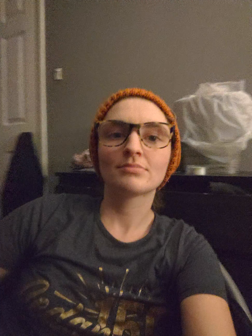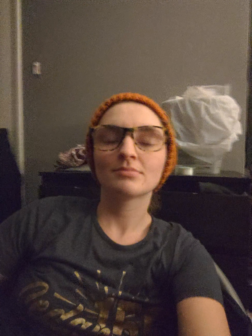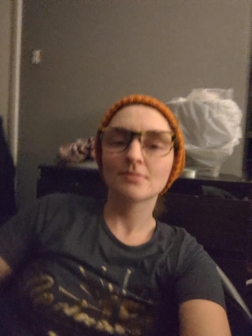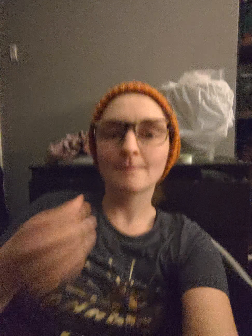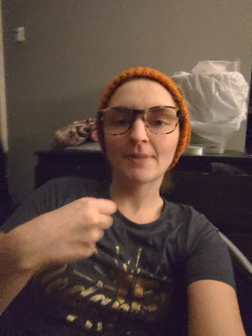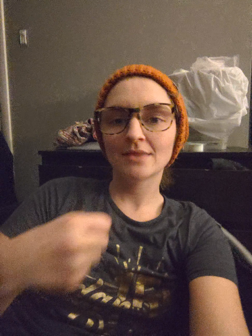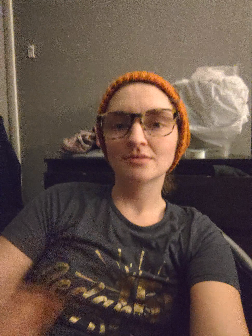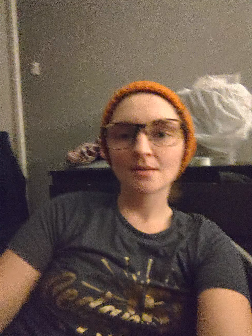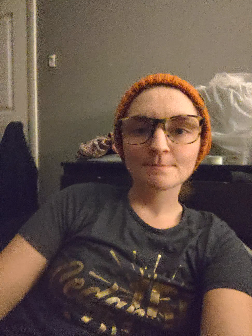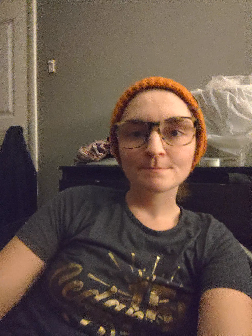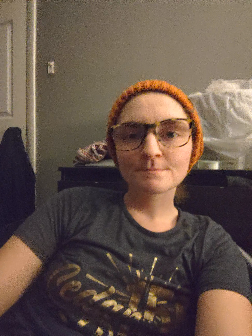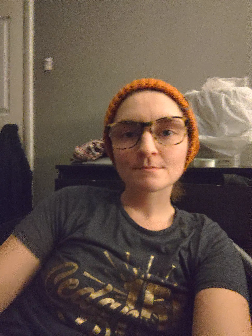make